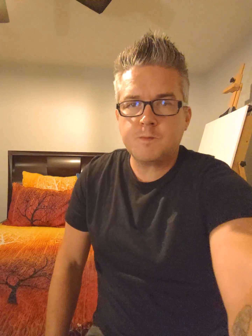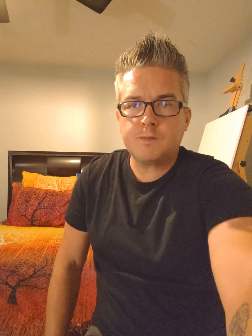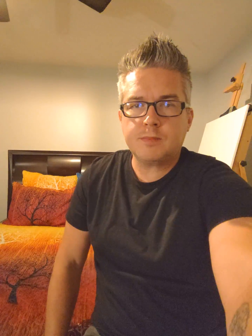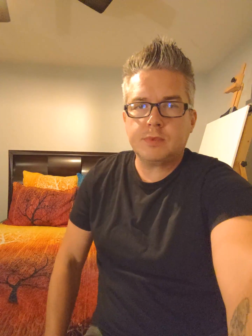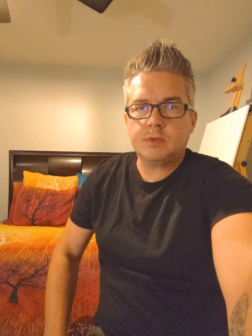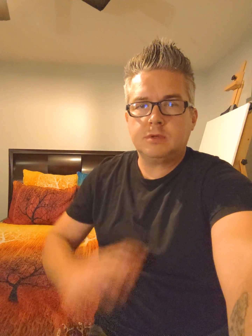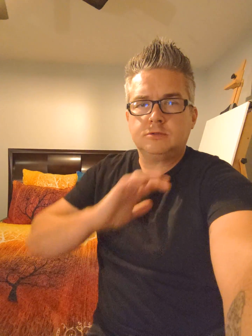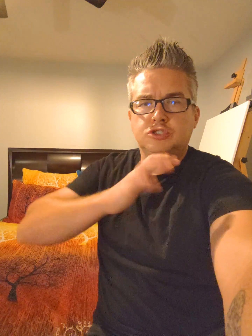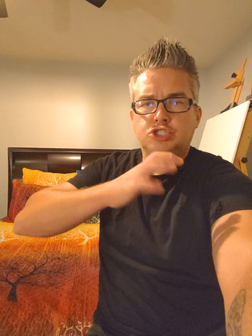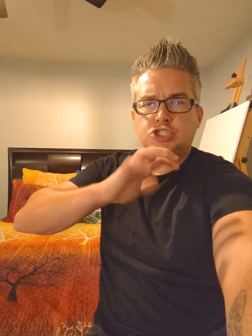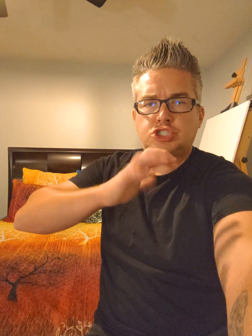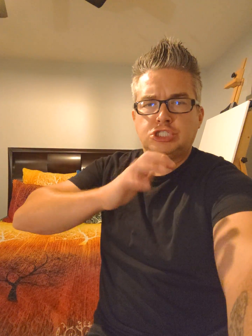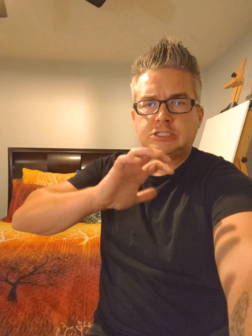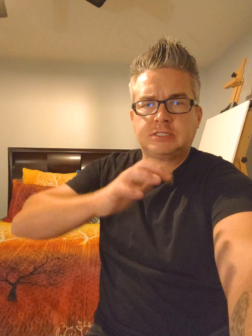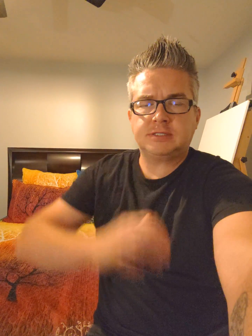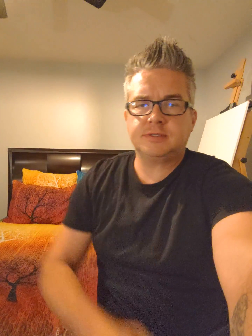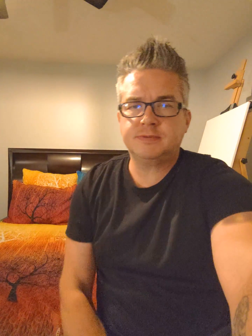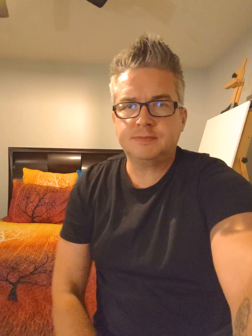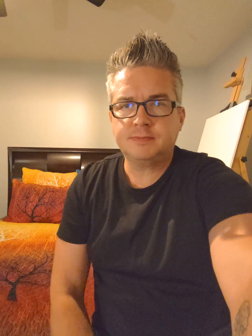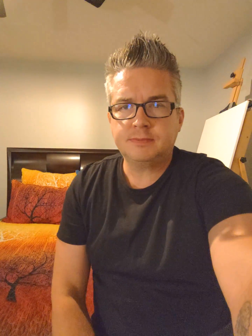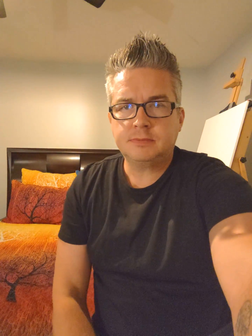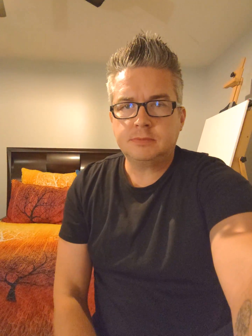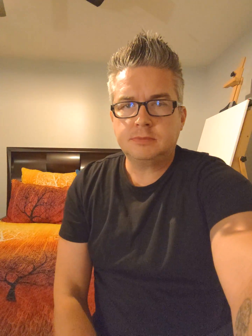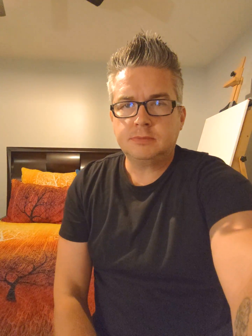cheese